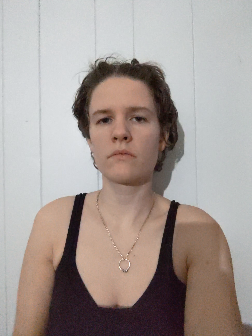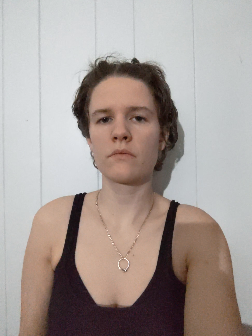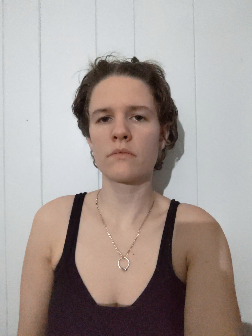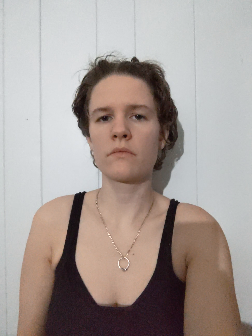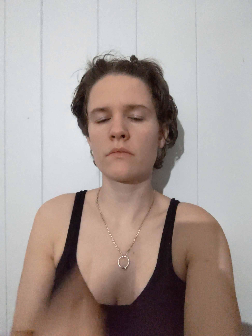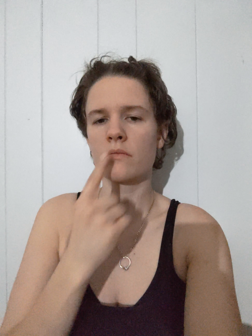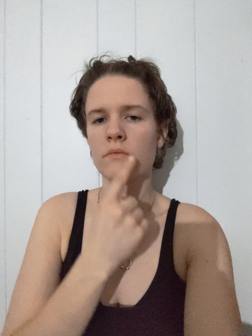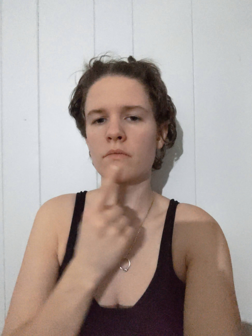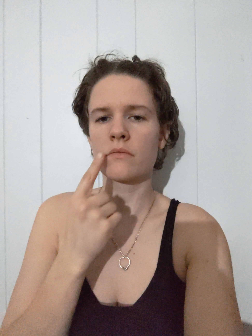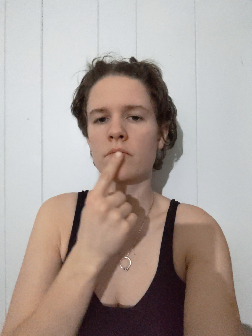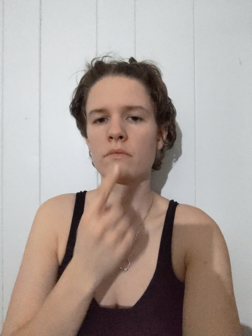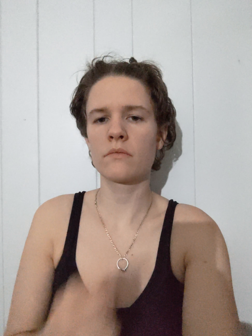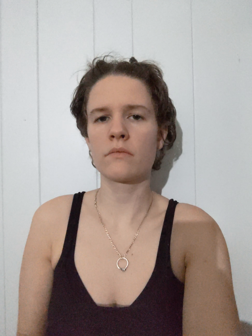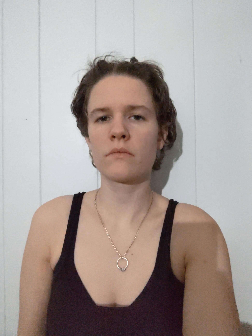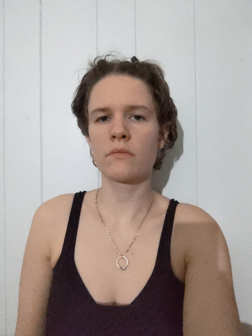lips